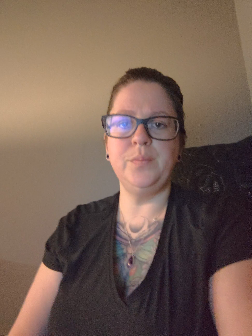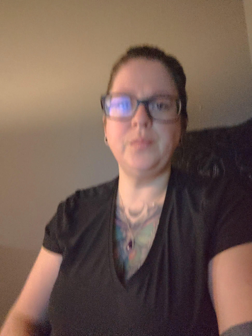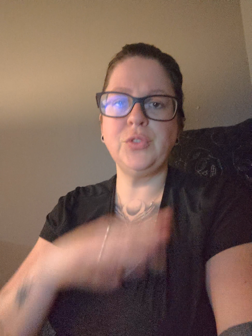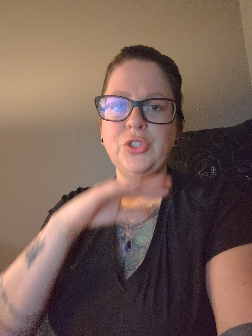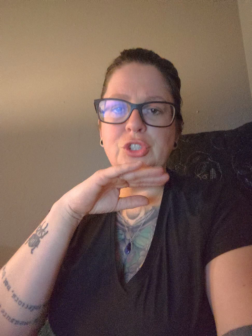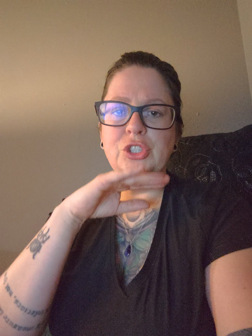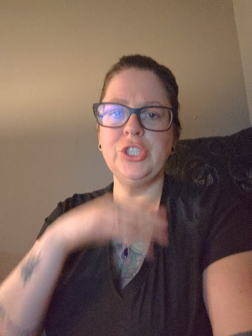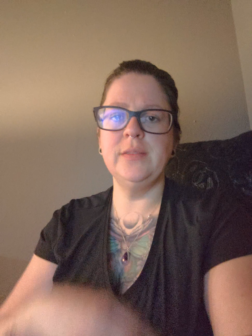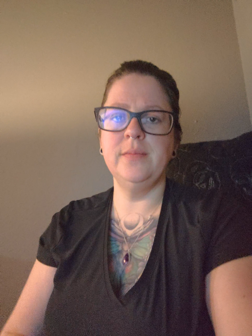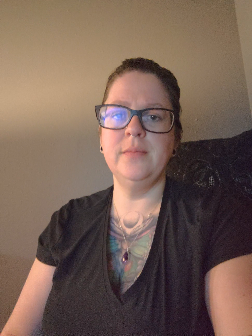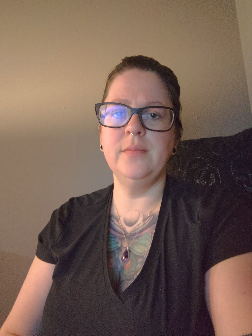dirty